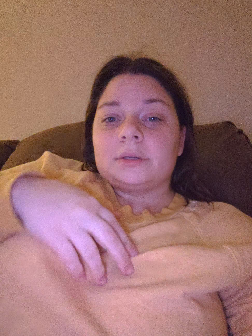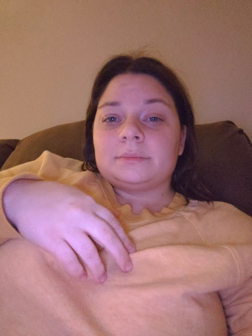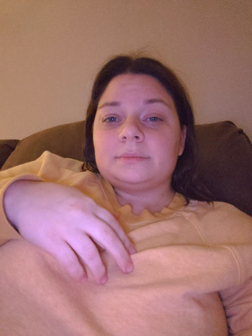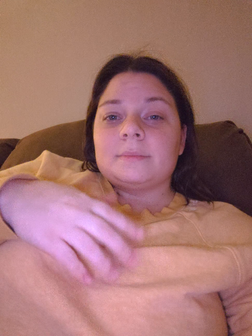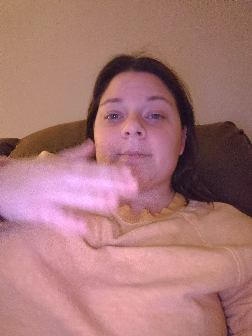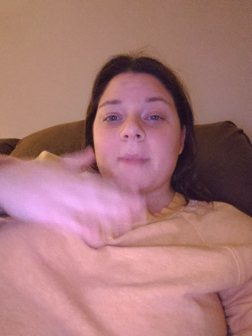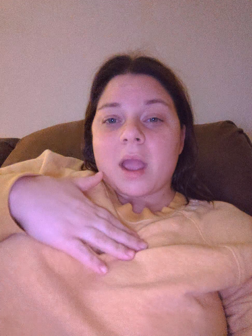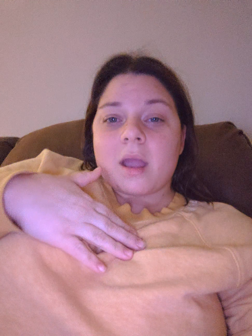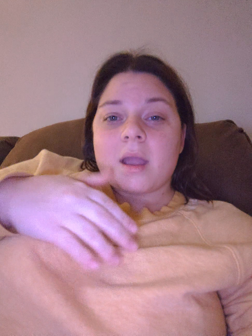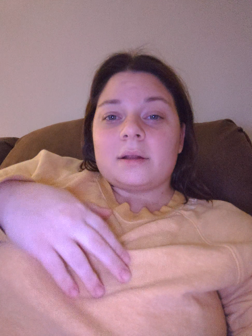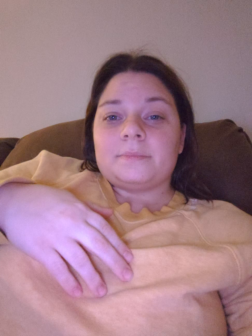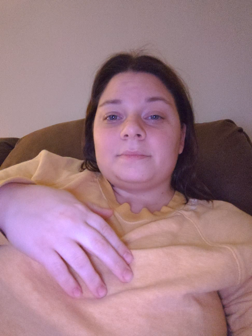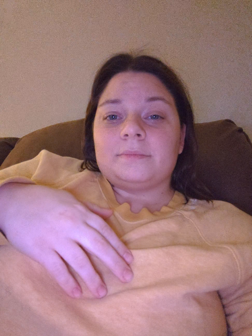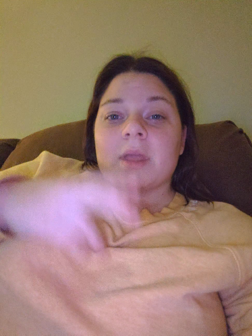my